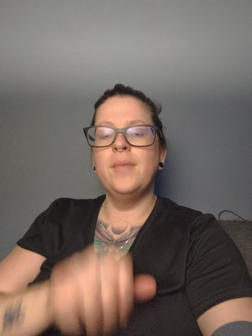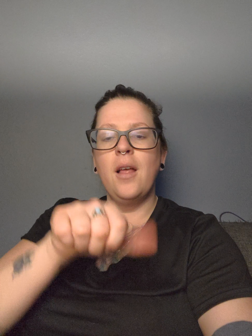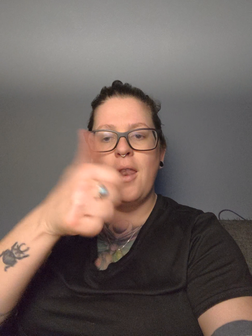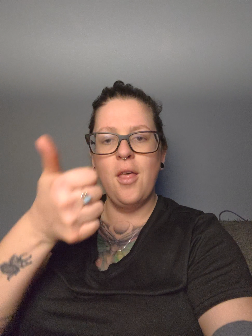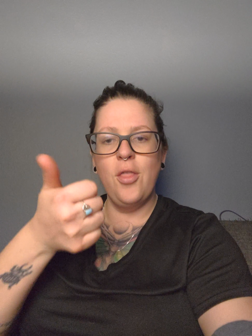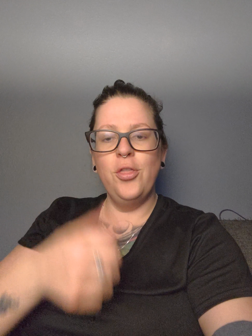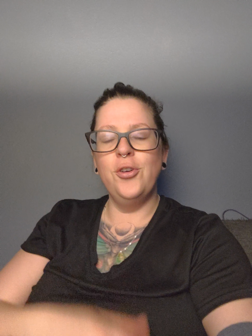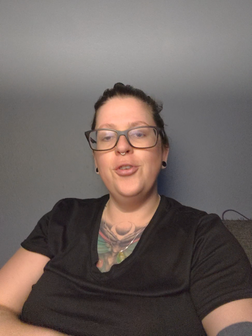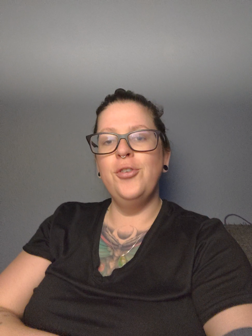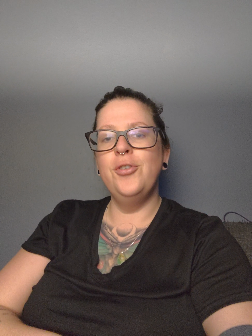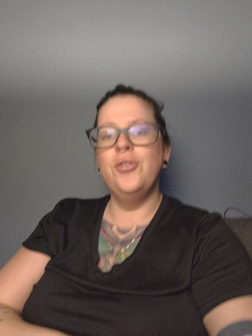another